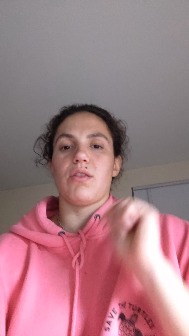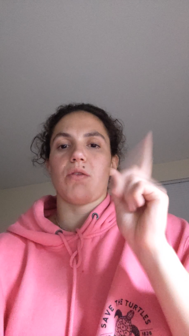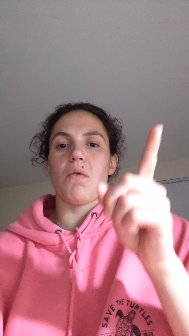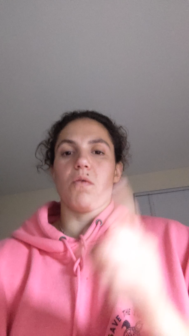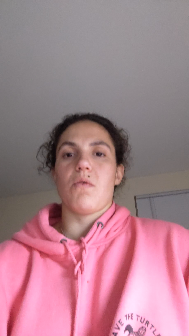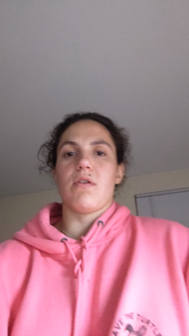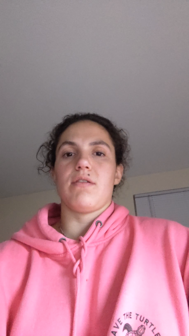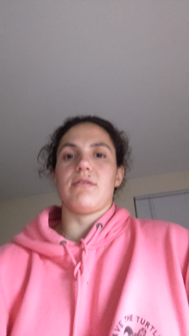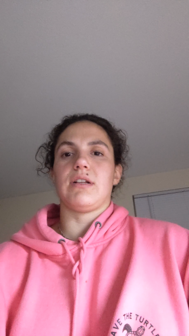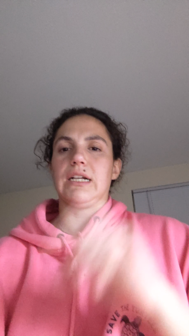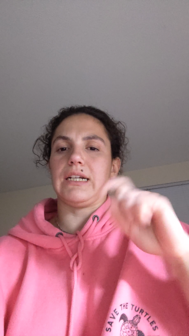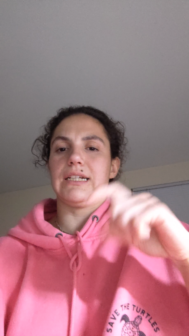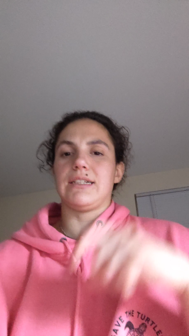need